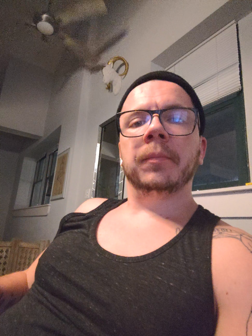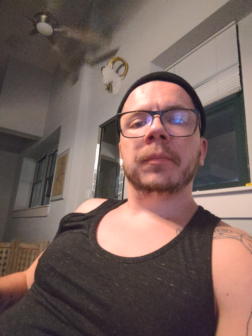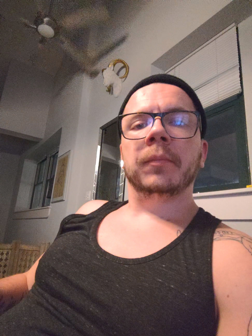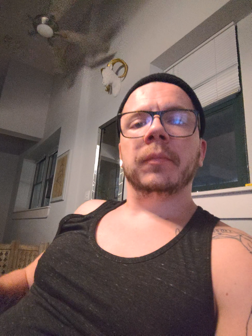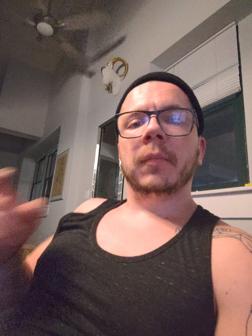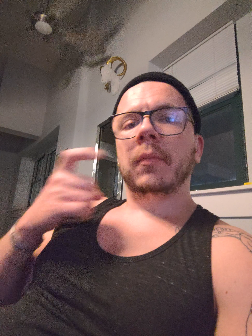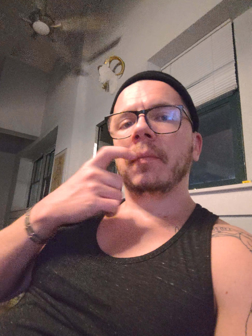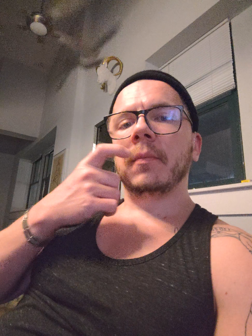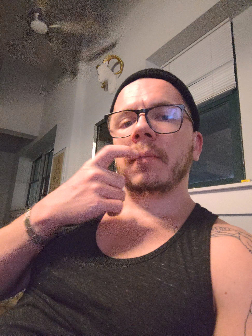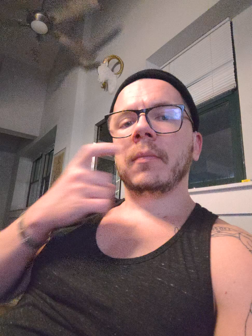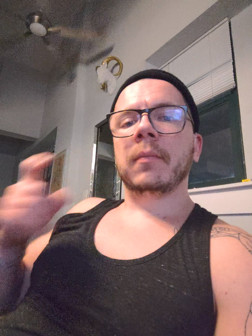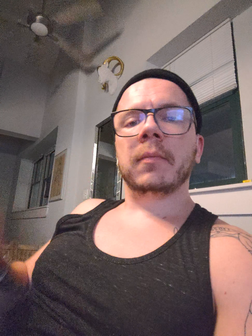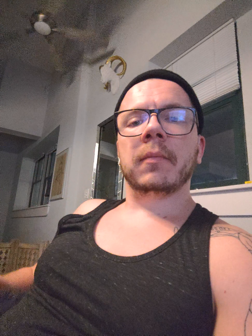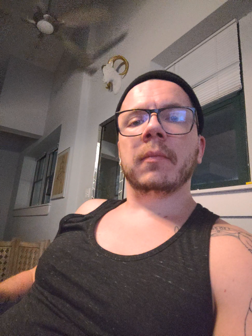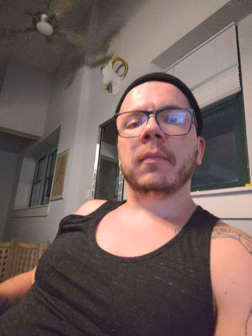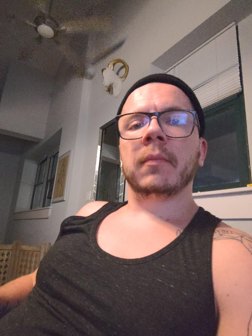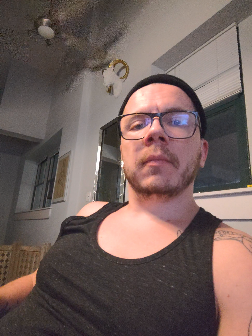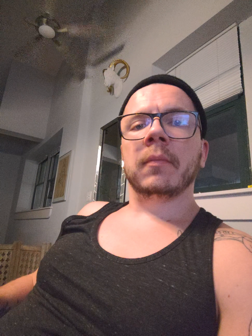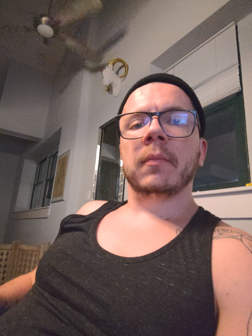window